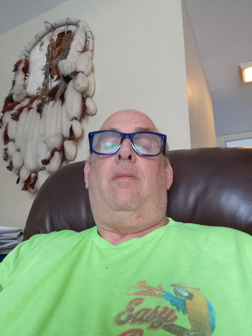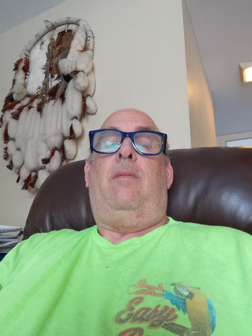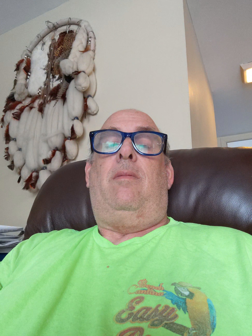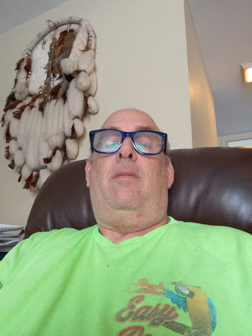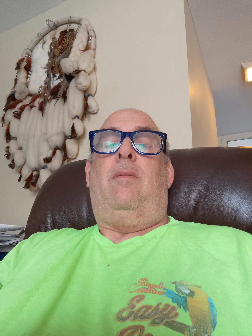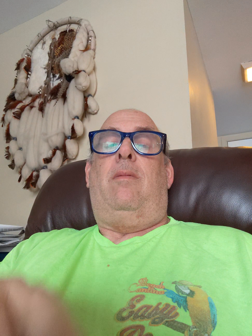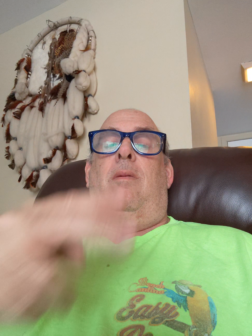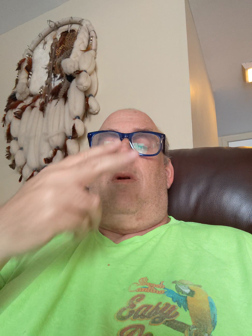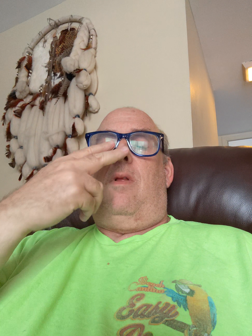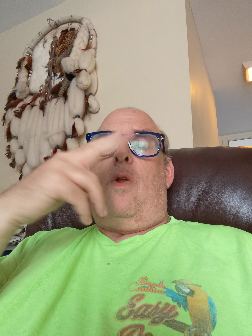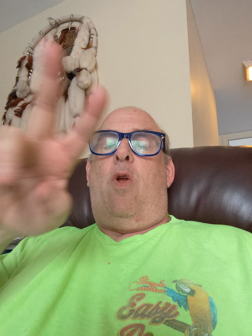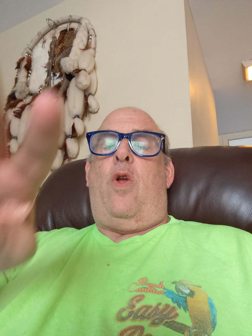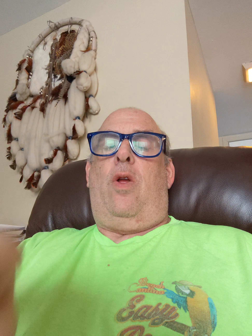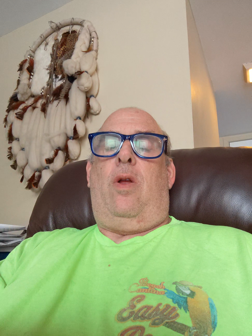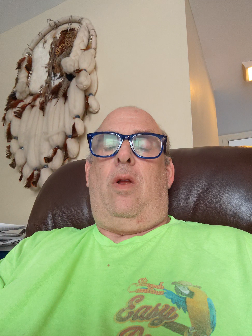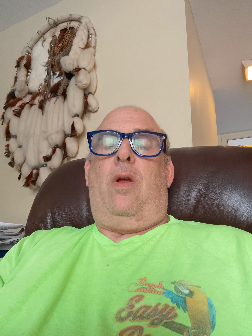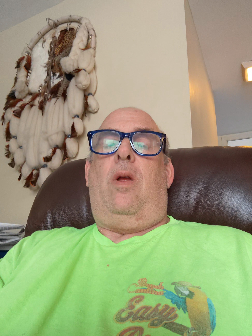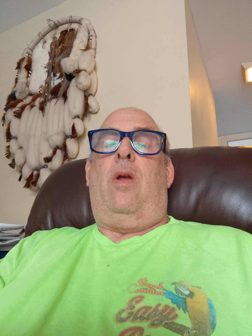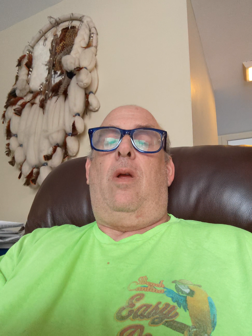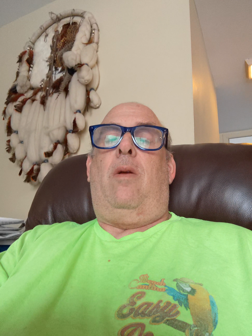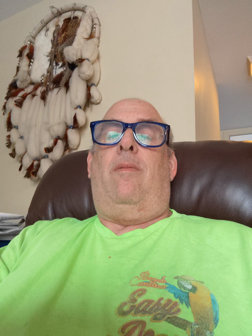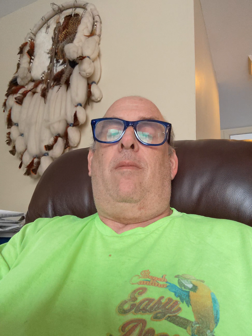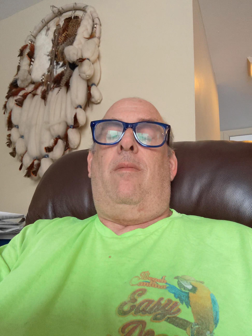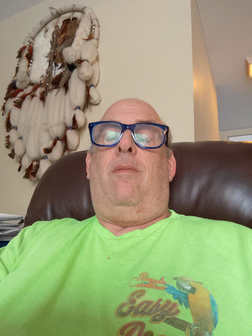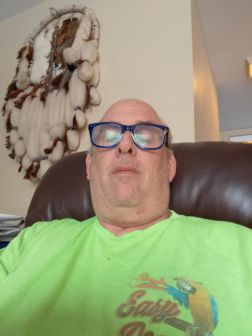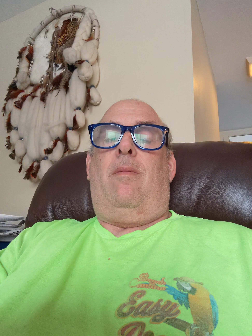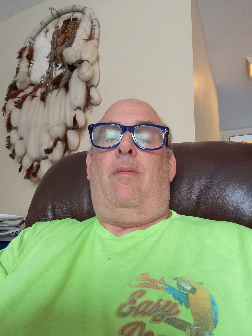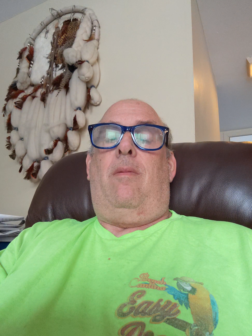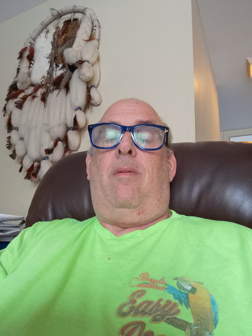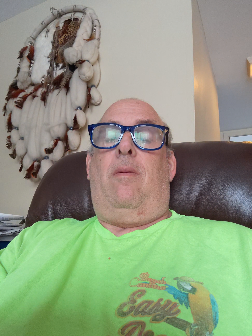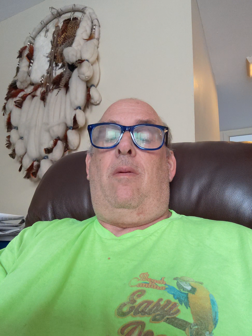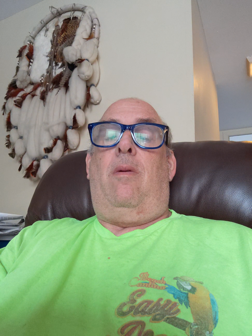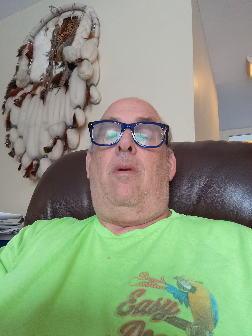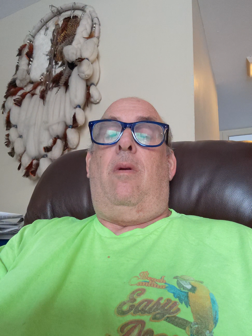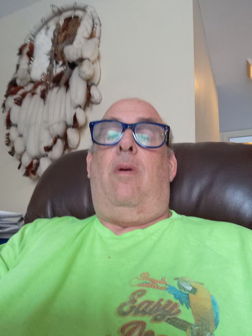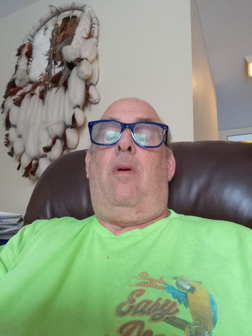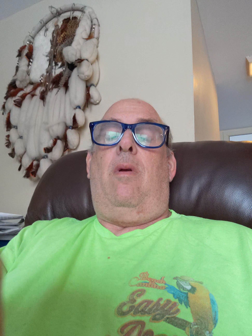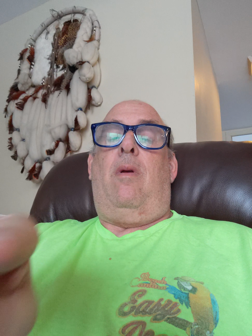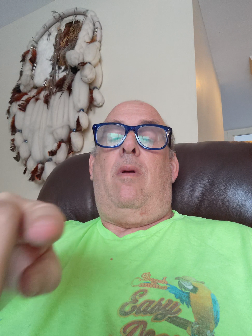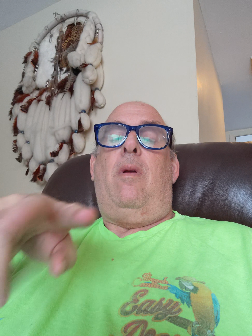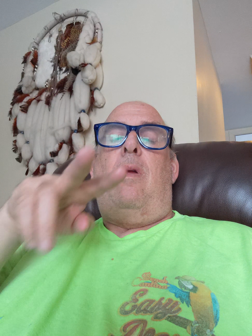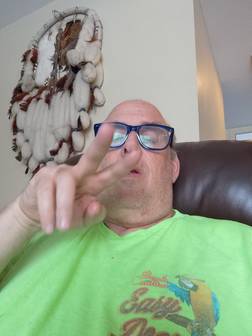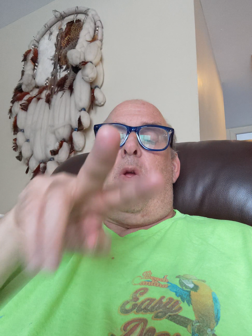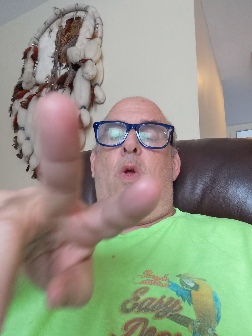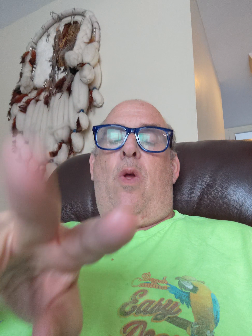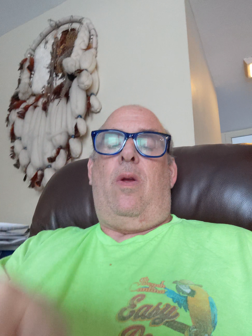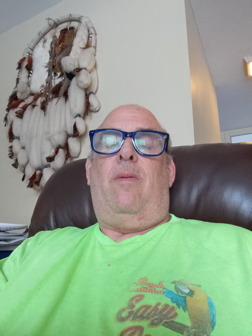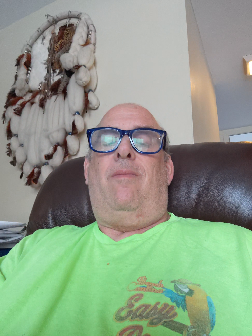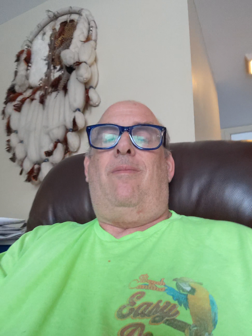look